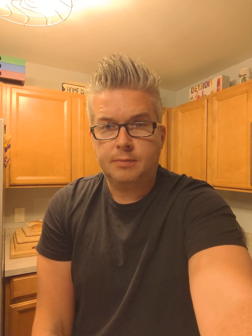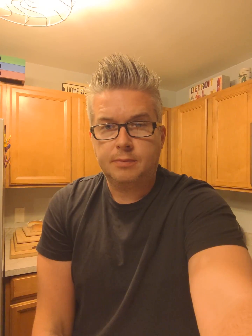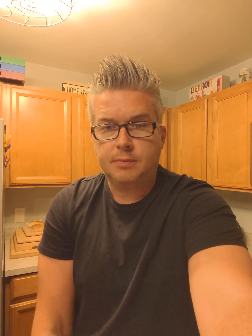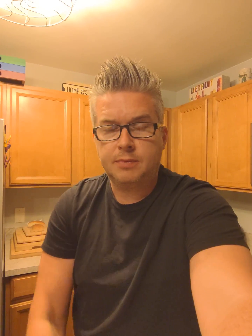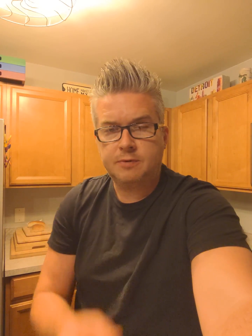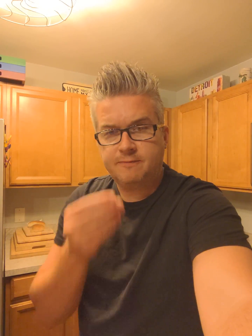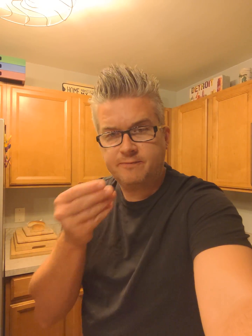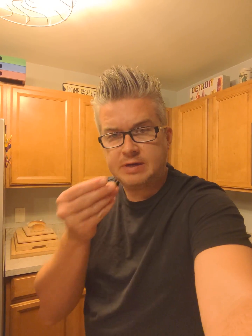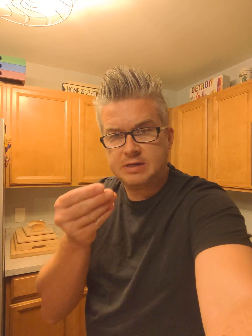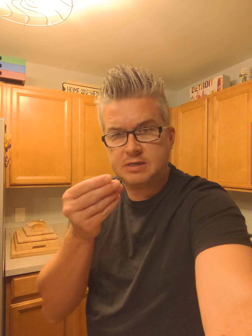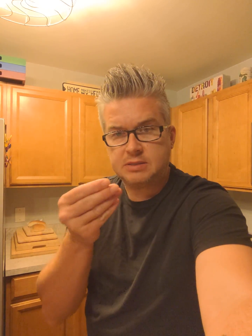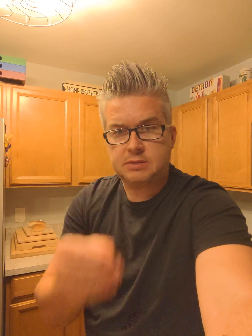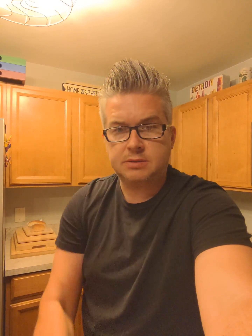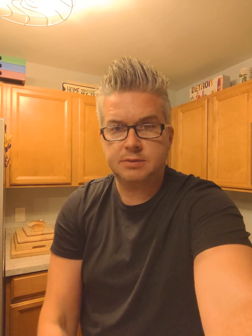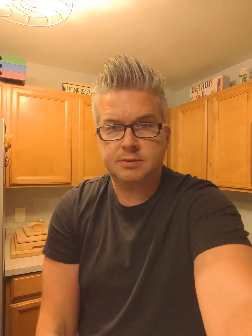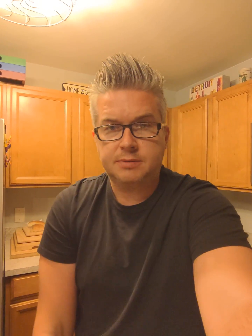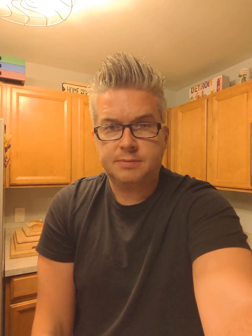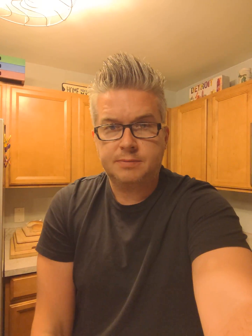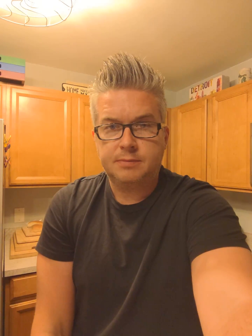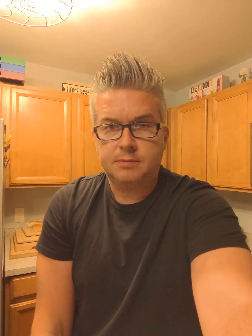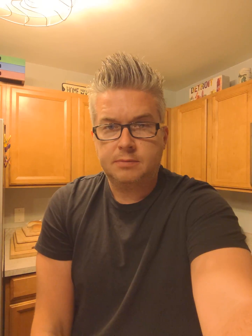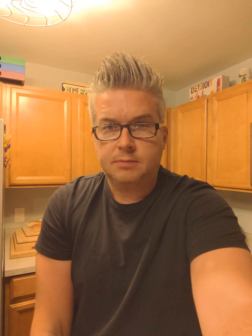feed